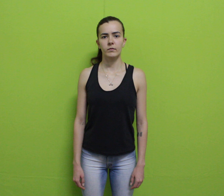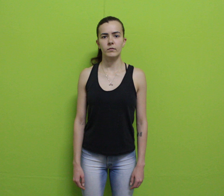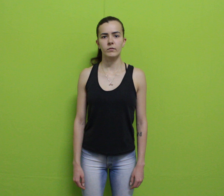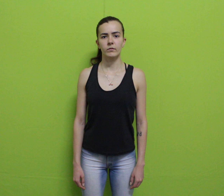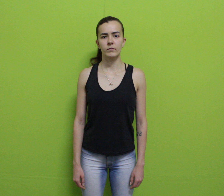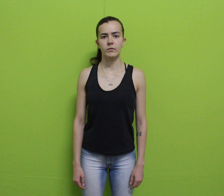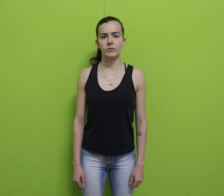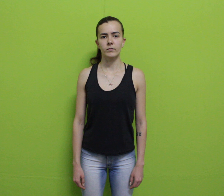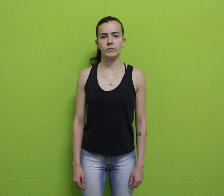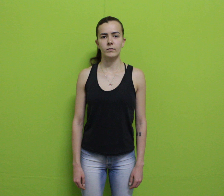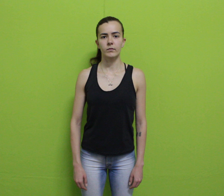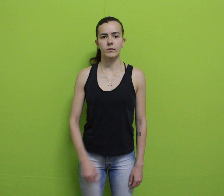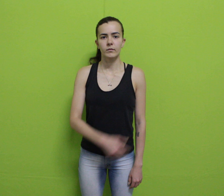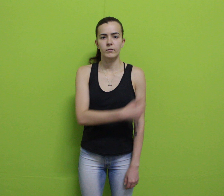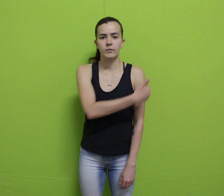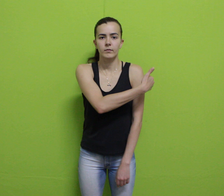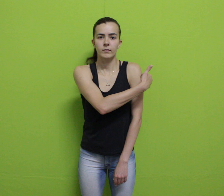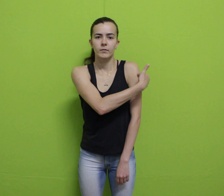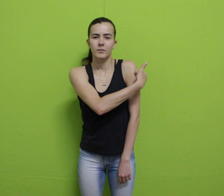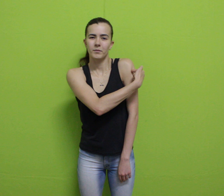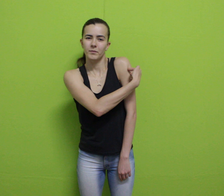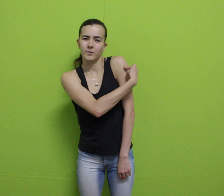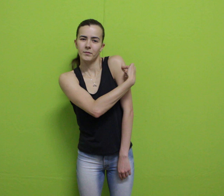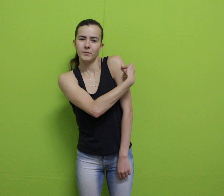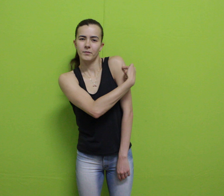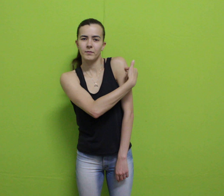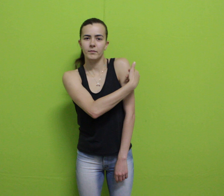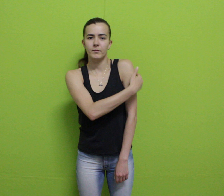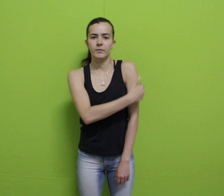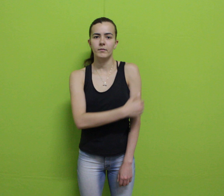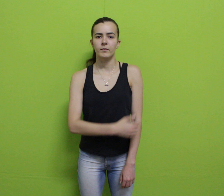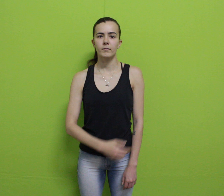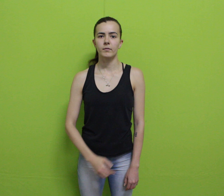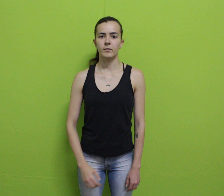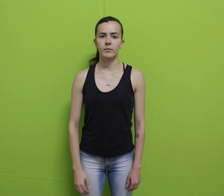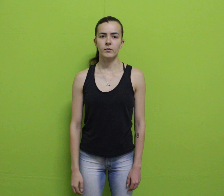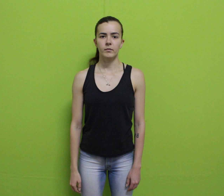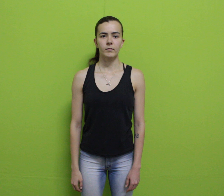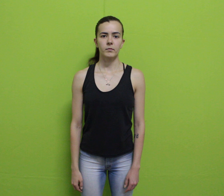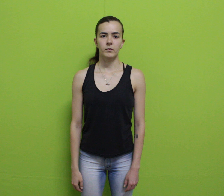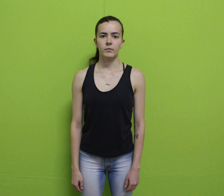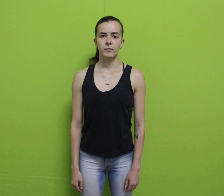vacina